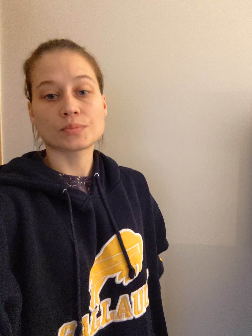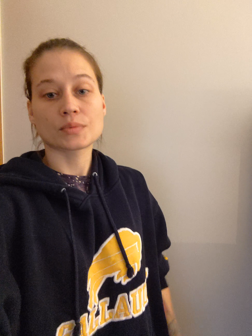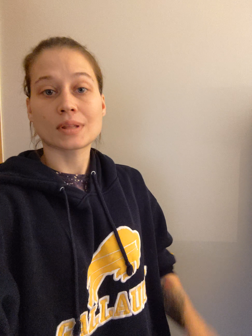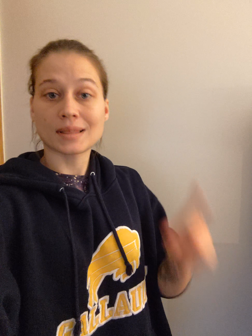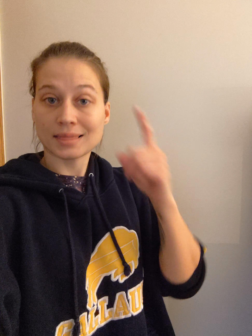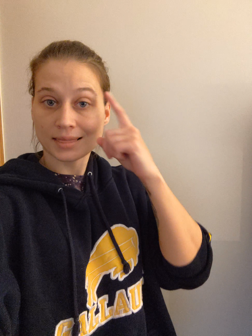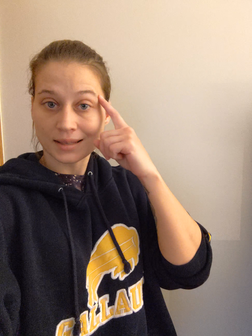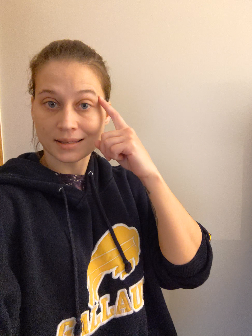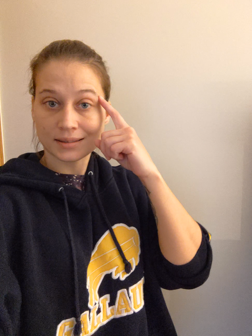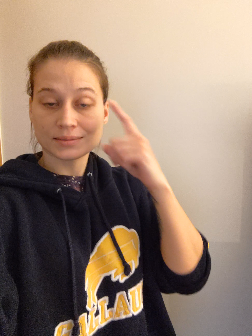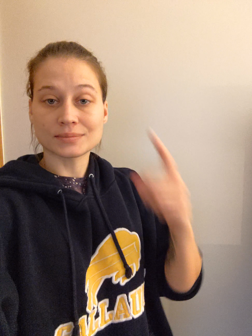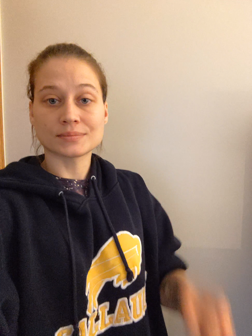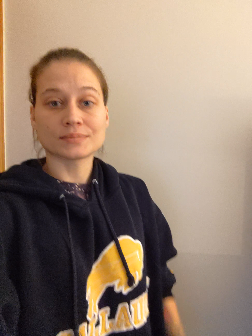think